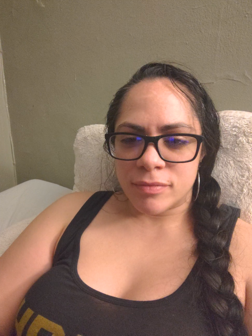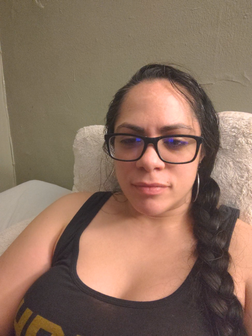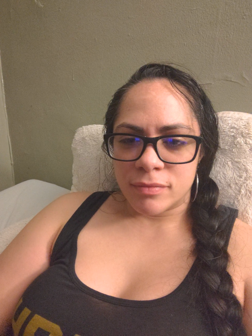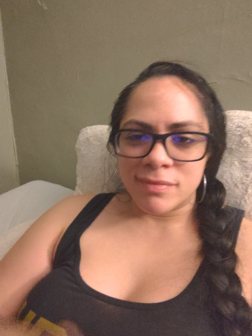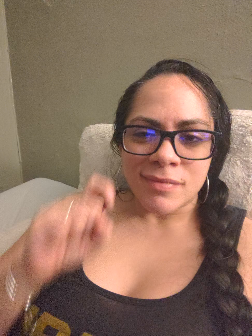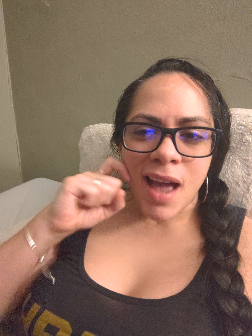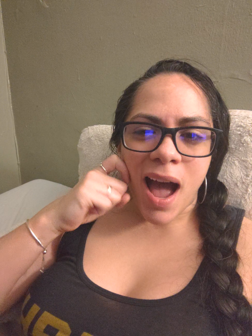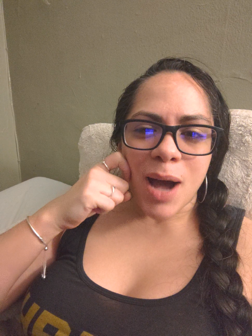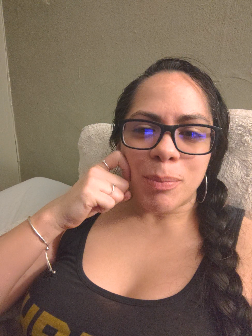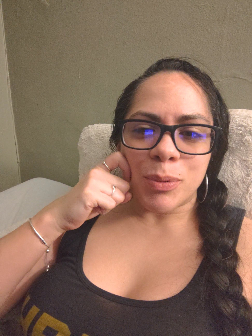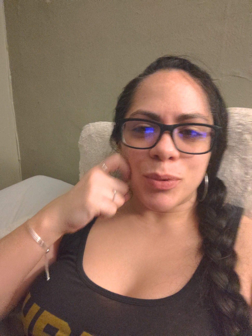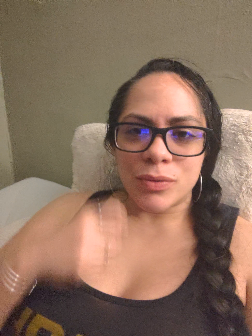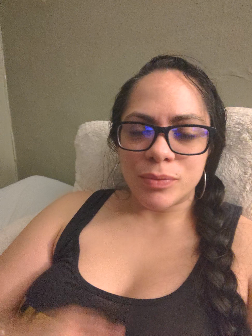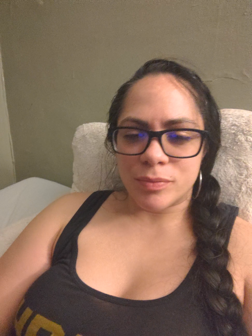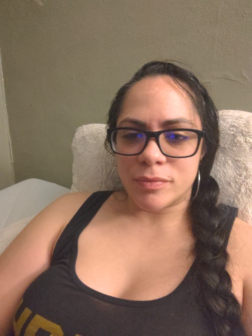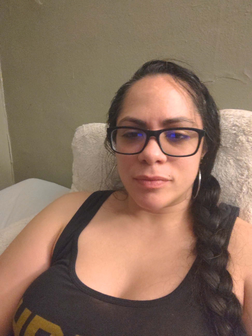apple